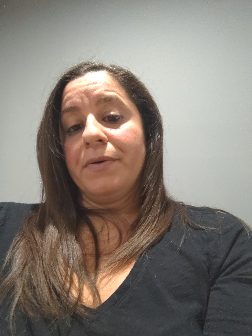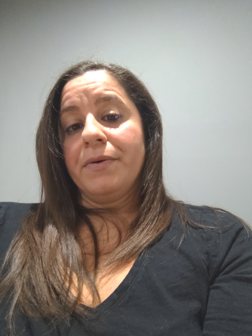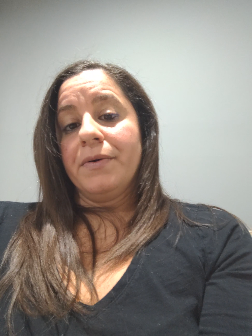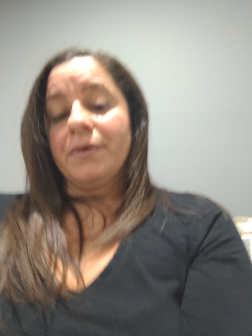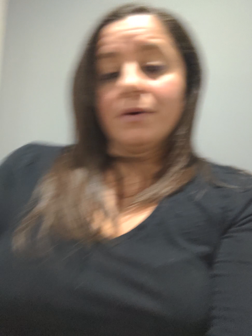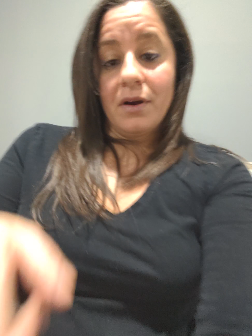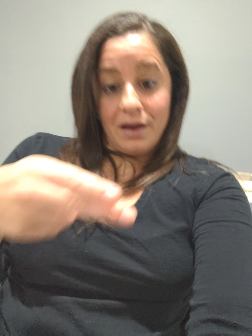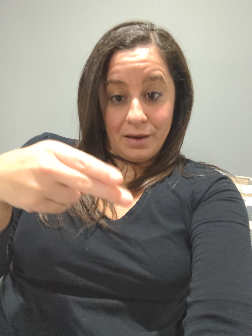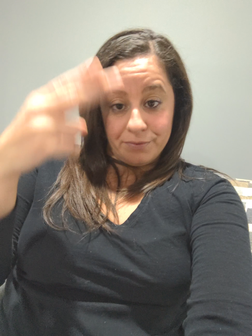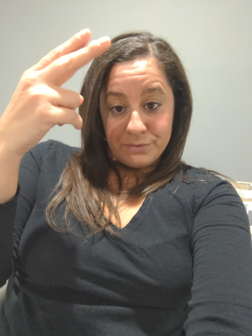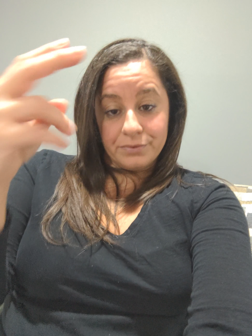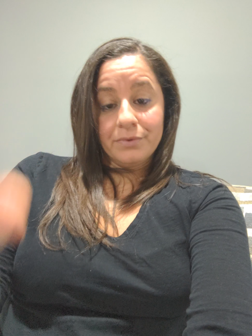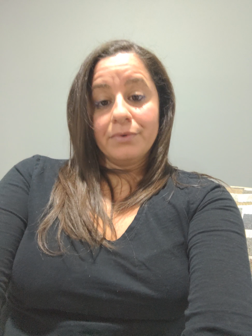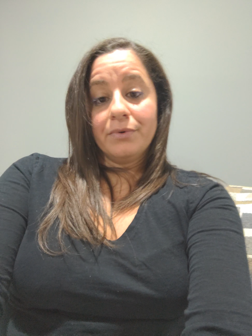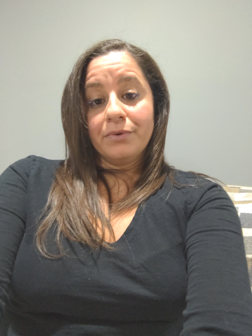high